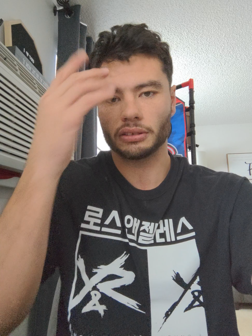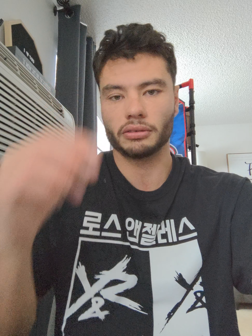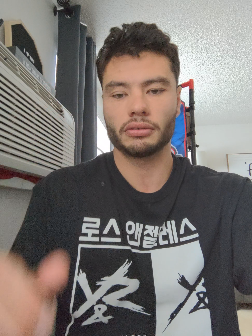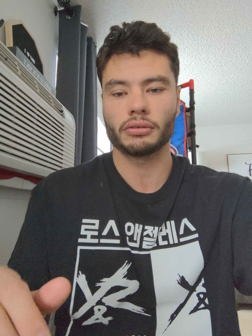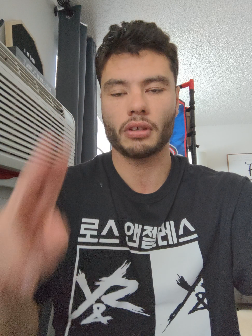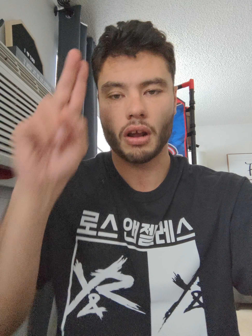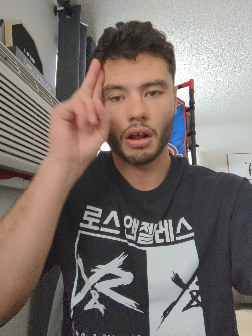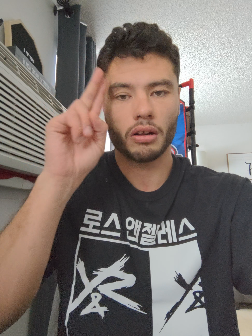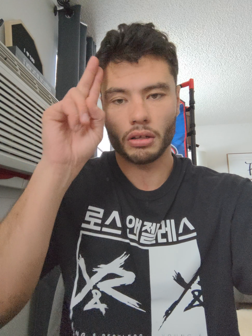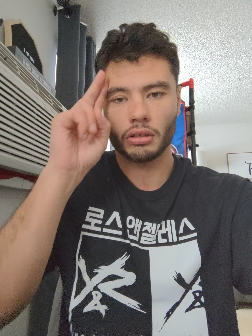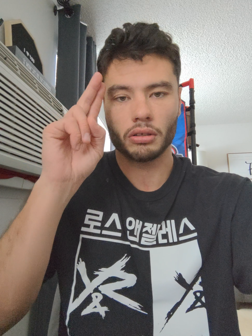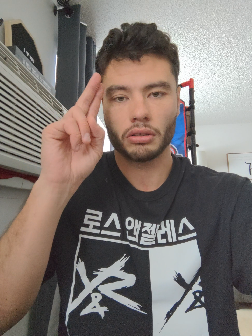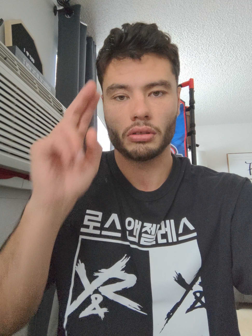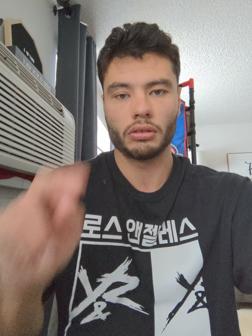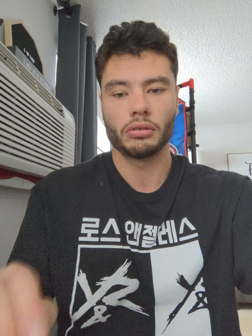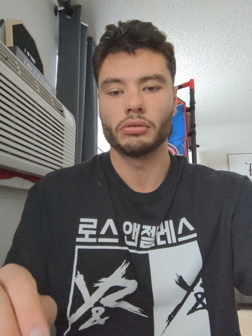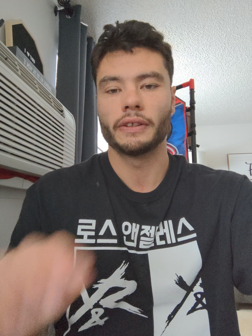uncle